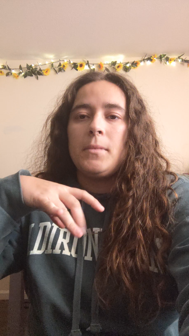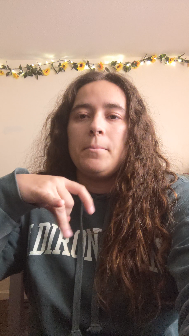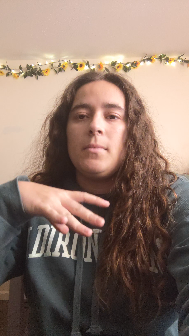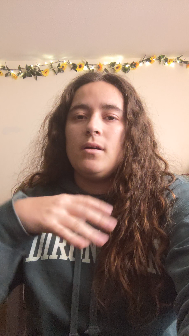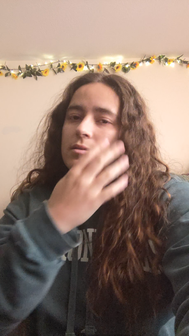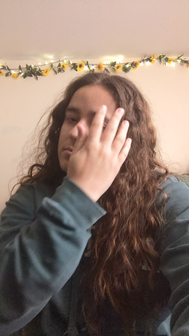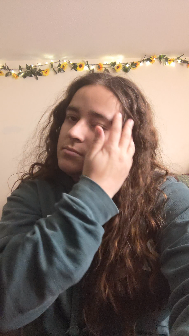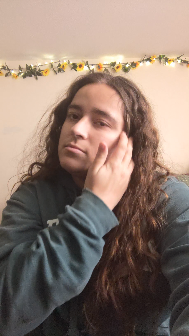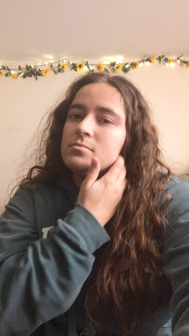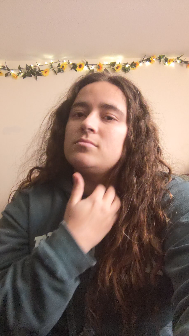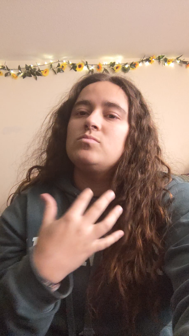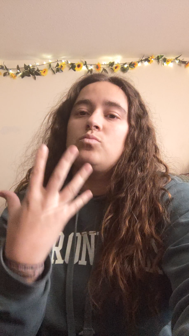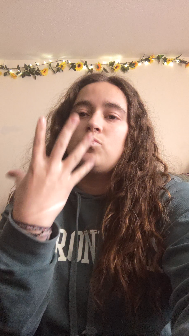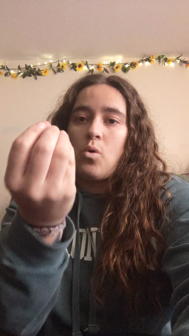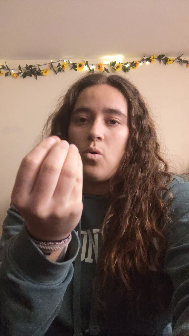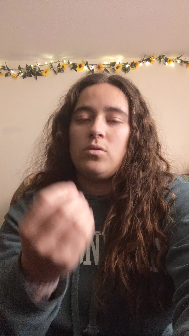going to